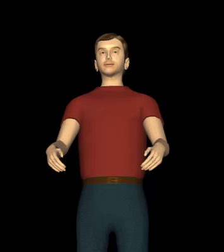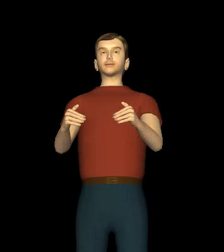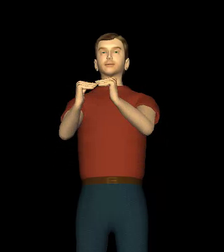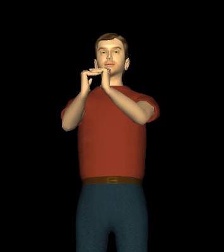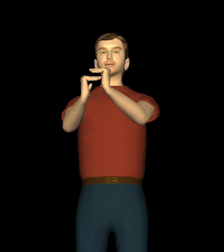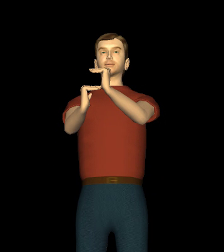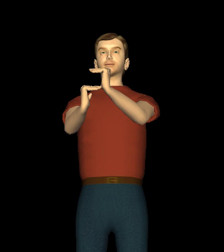تحت